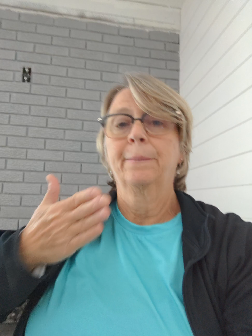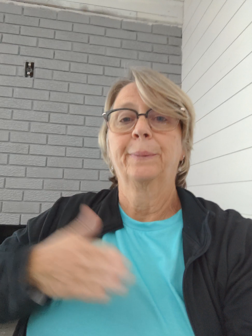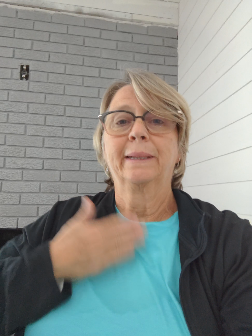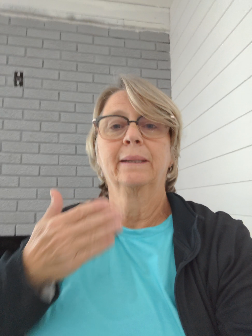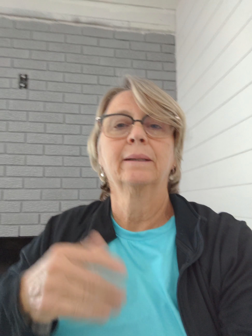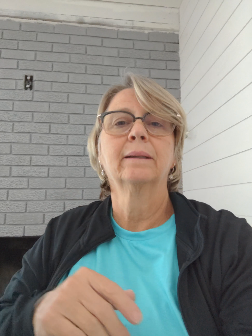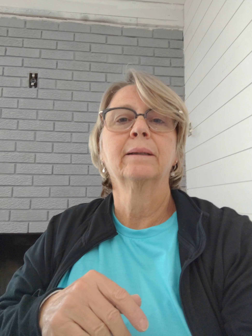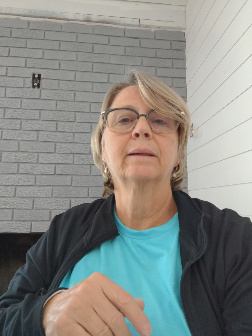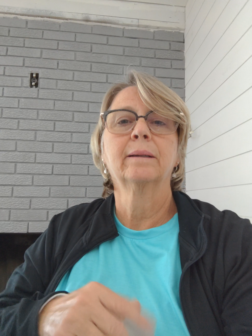happy